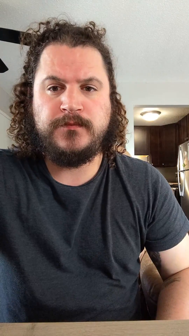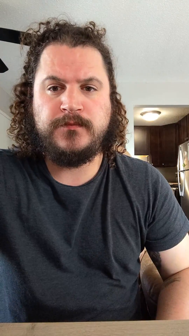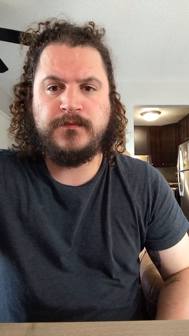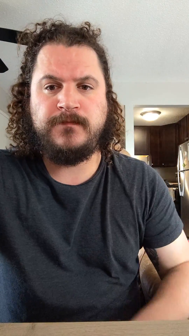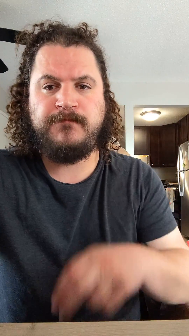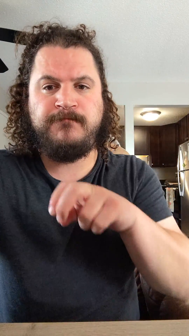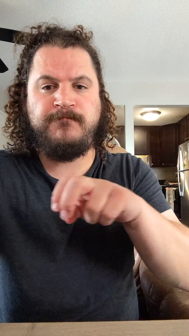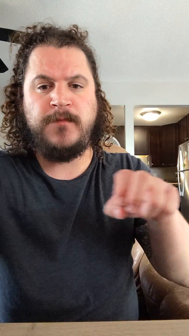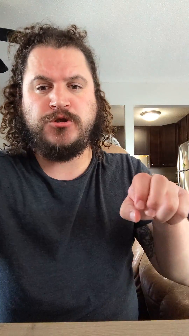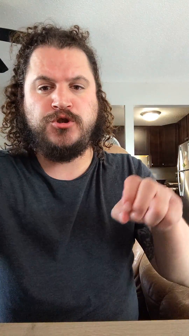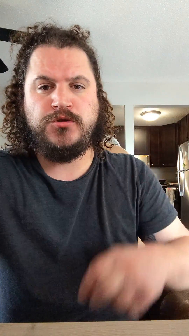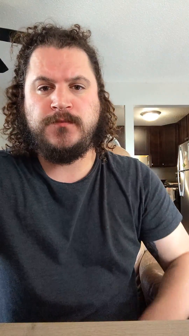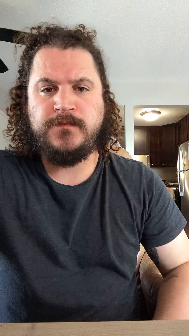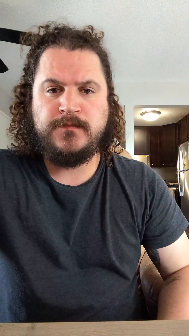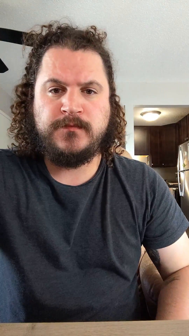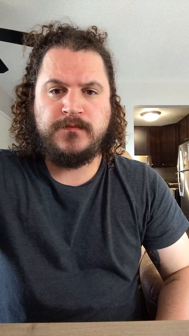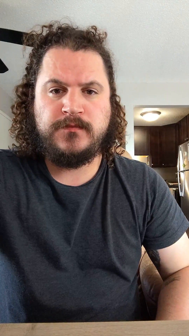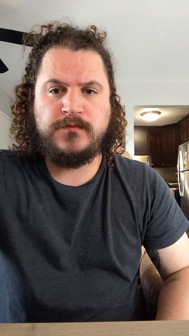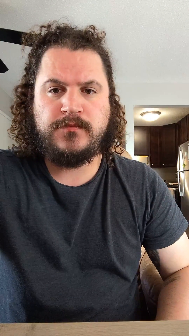bench